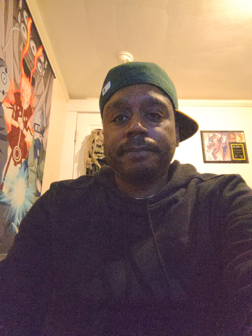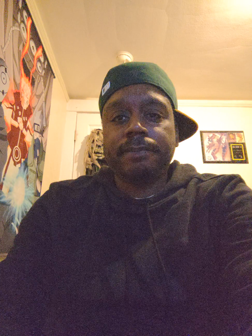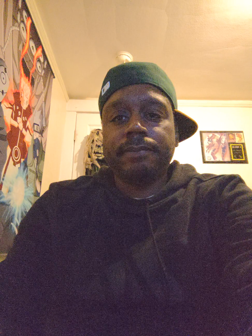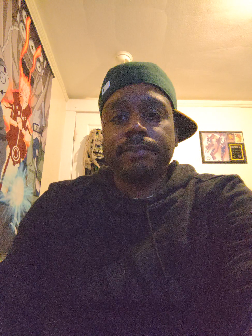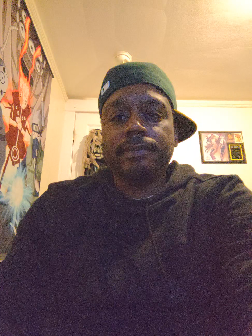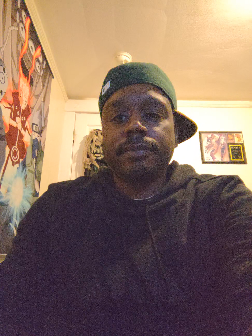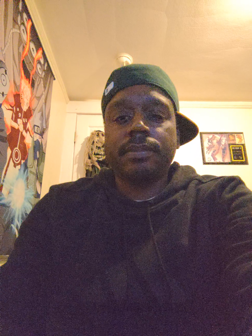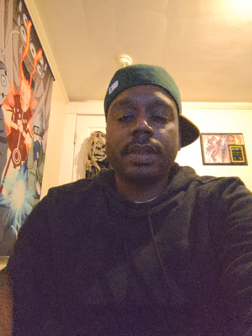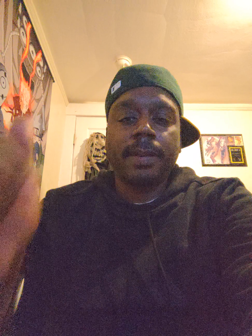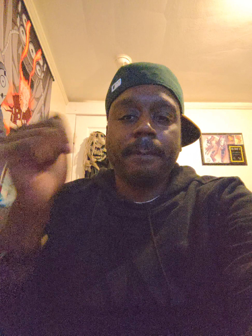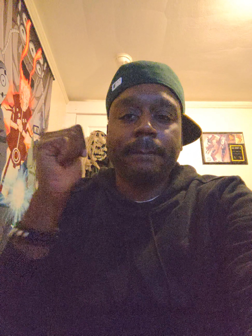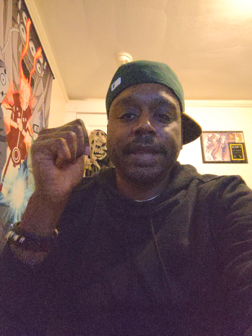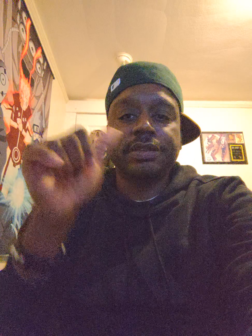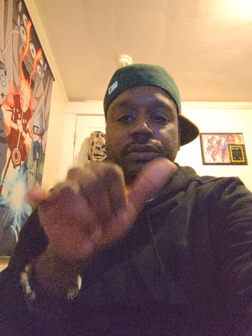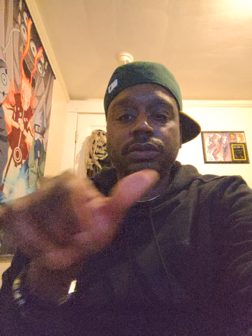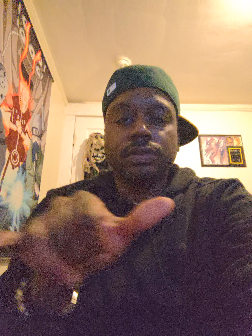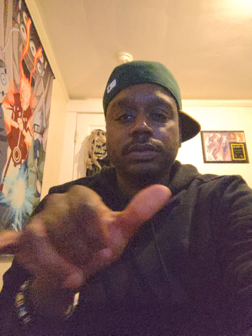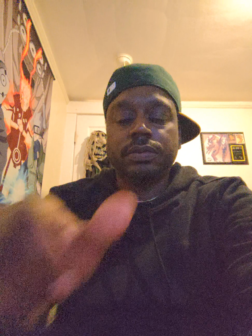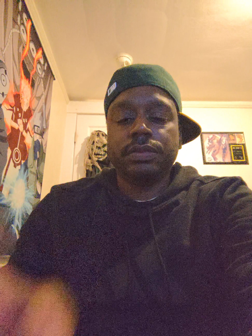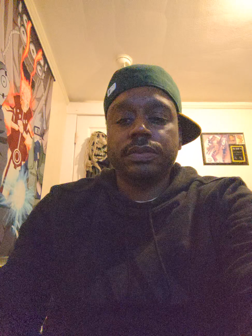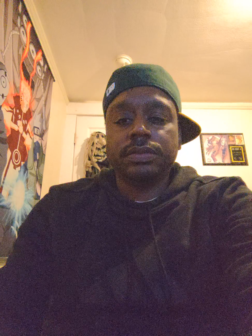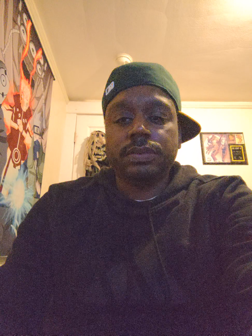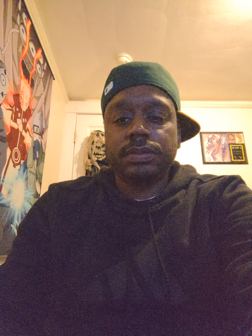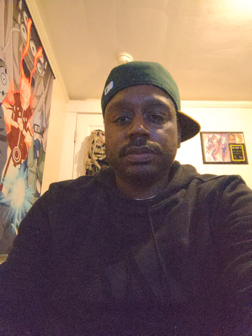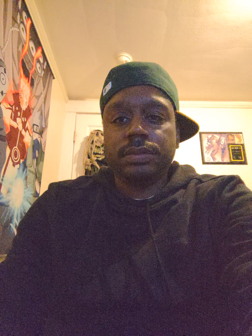backyard